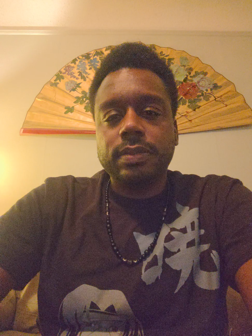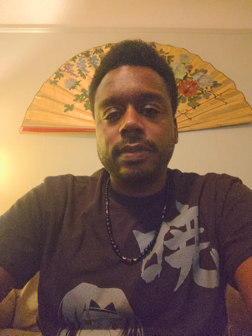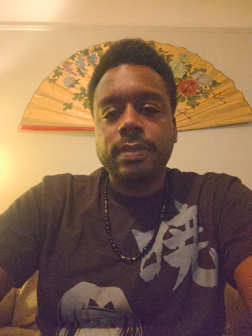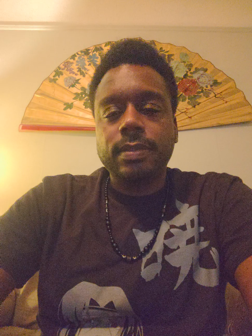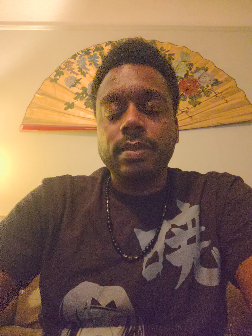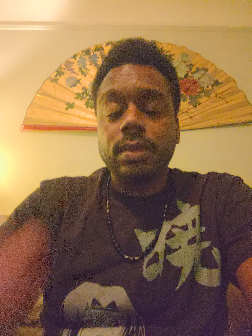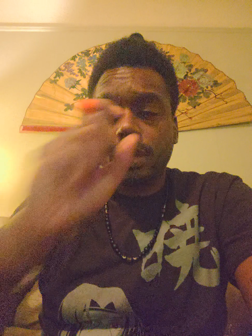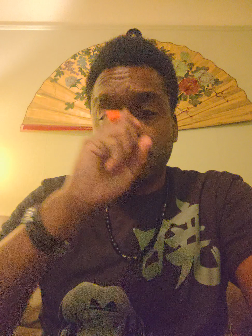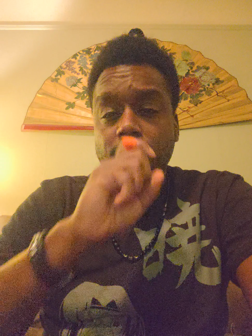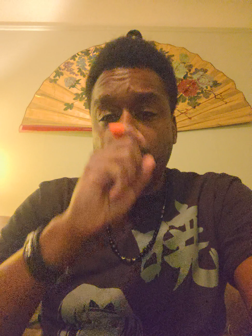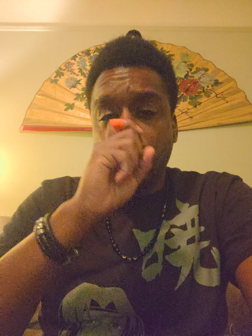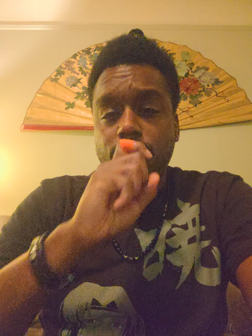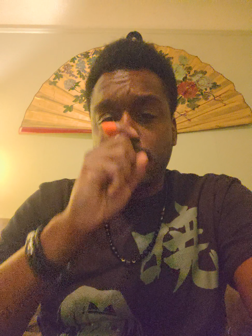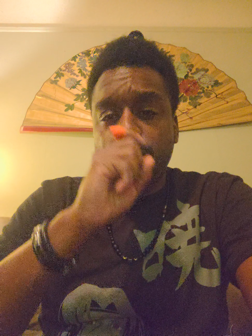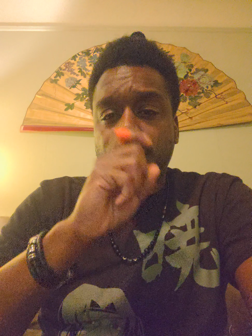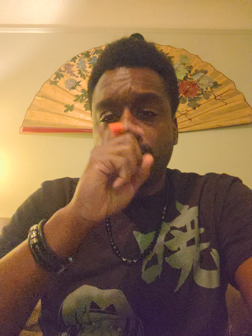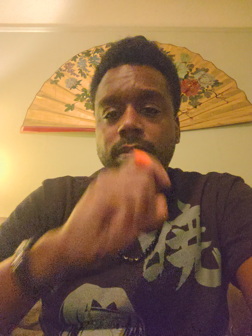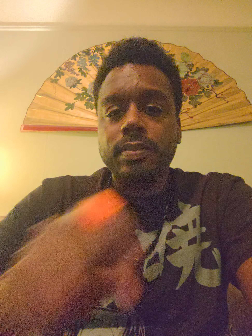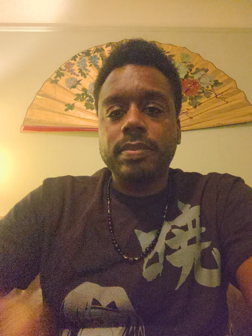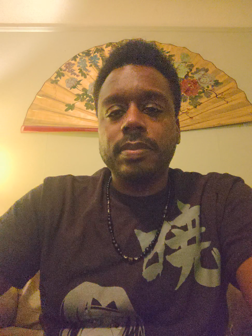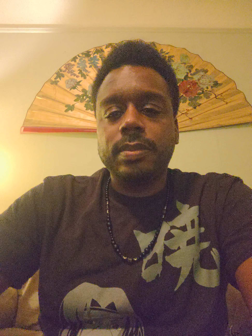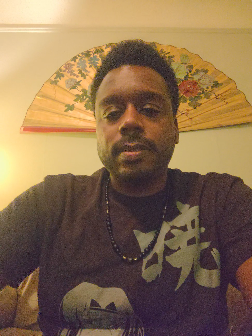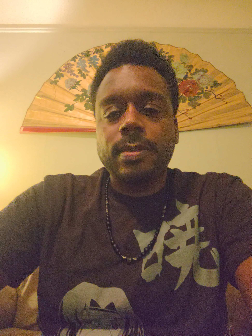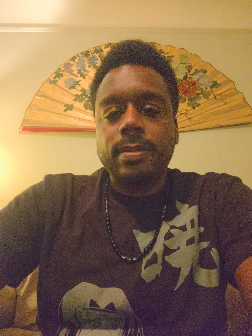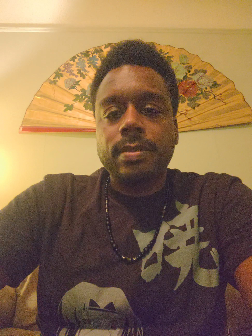doll